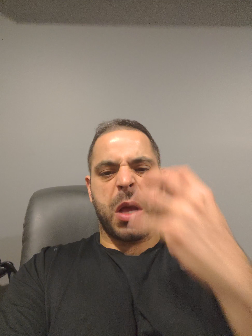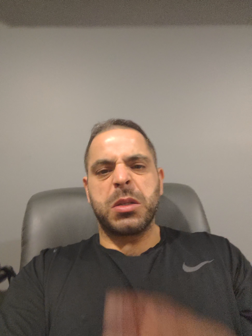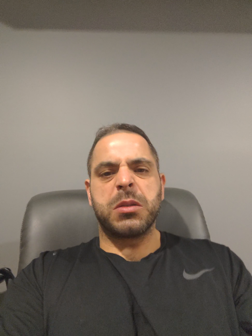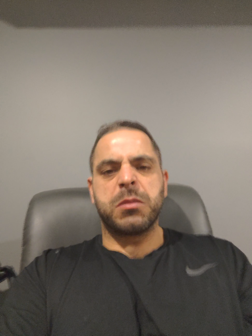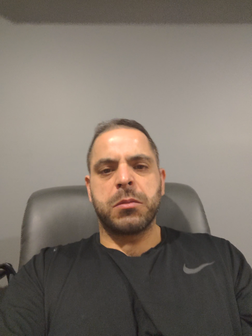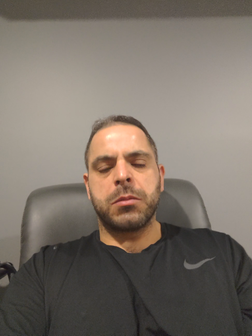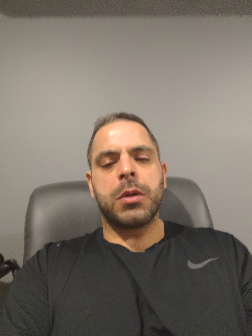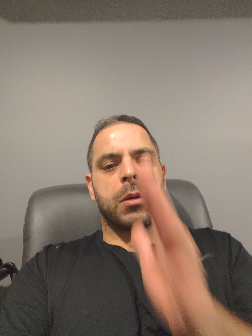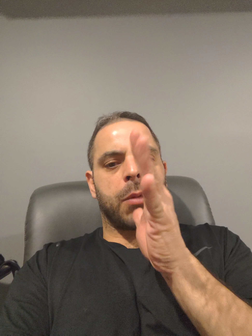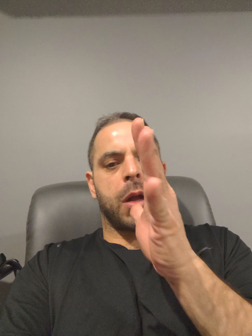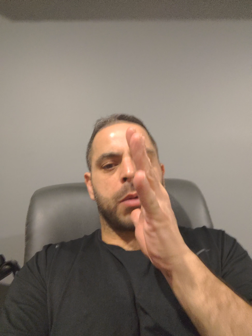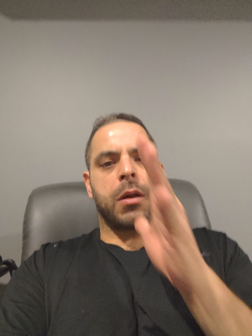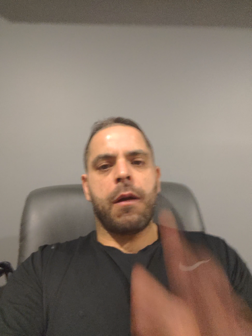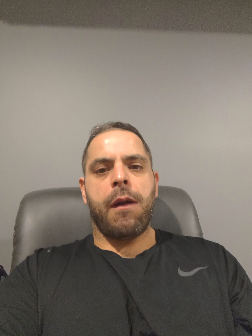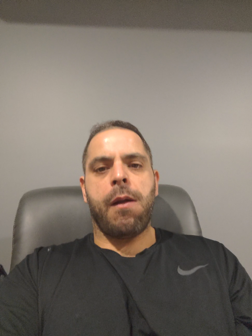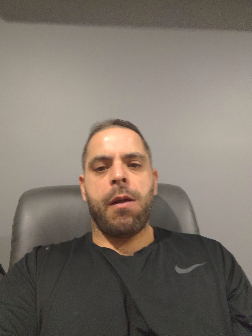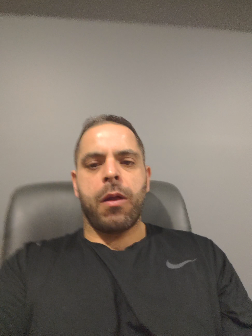mom